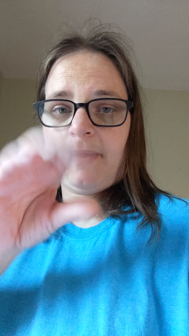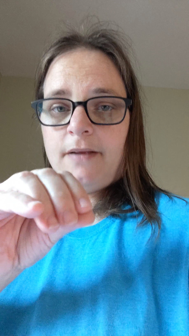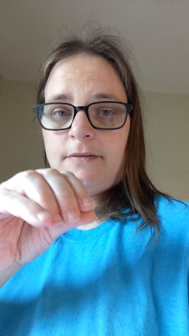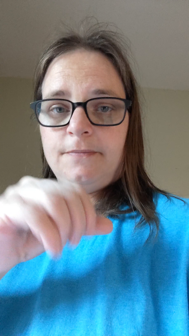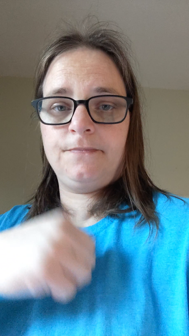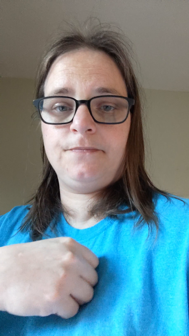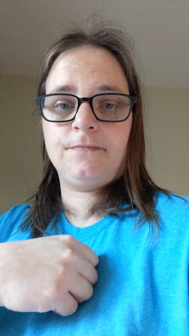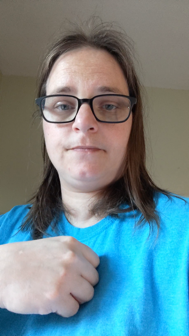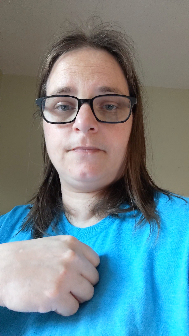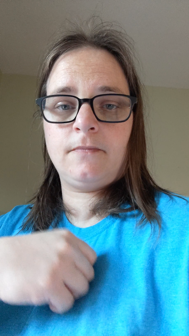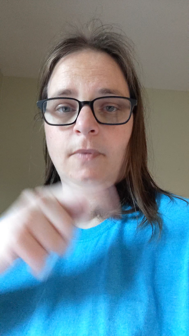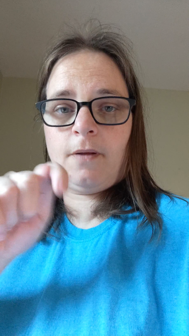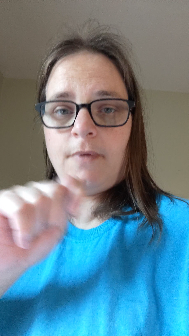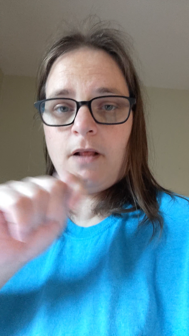bathroom